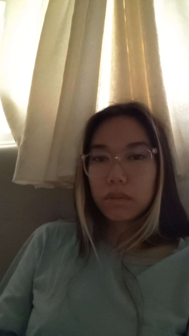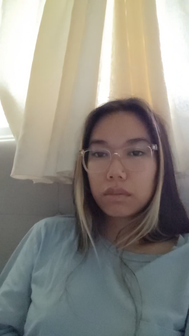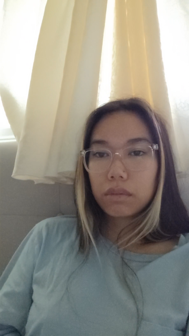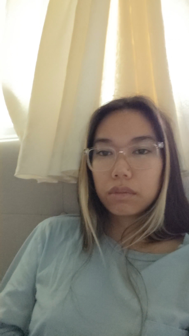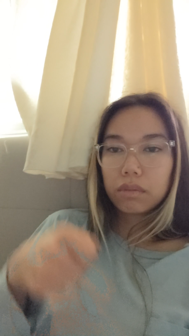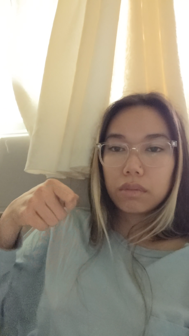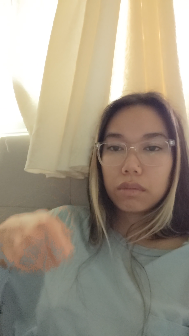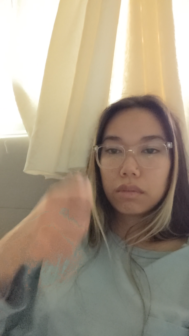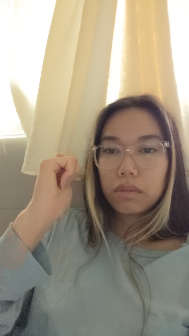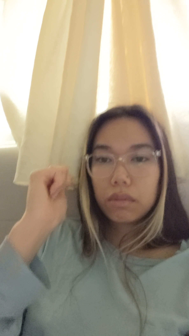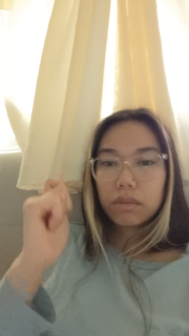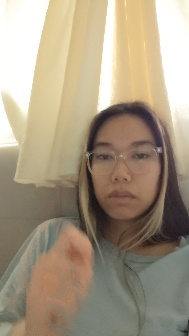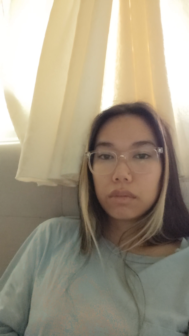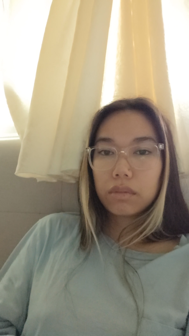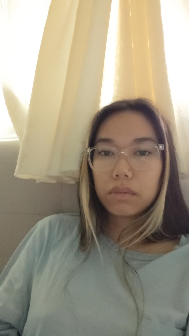shovel